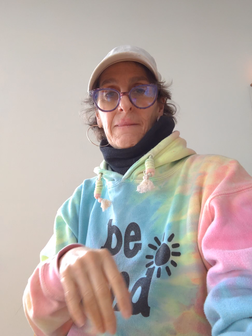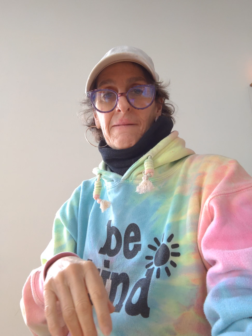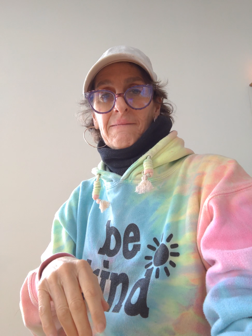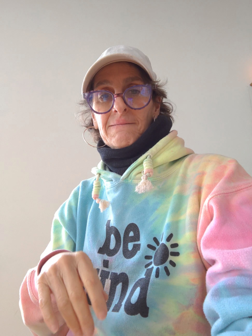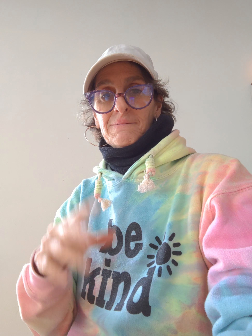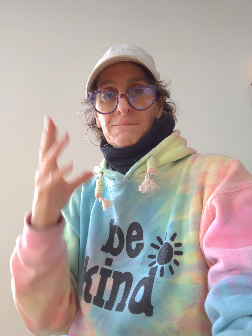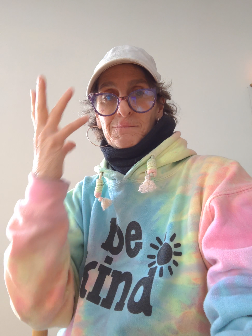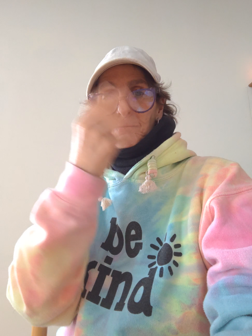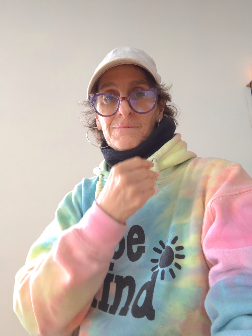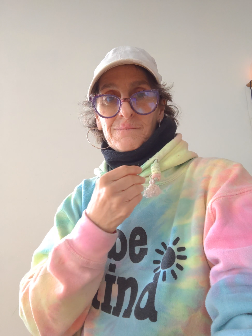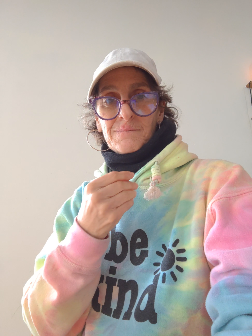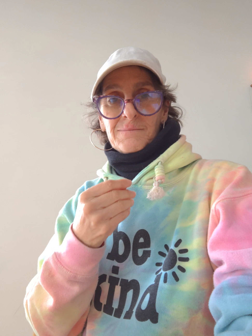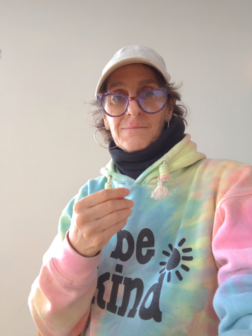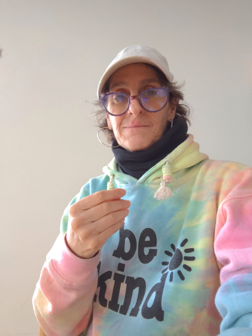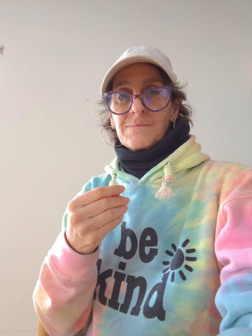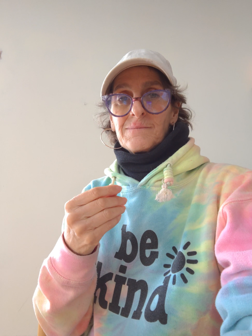pretty